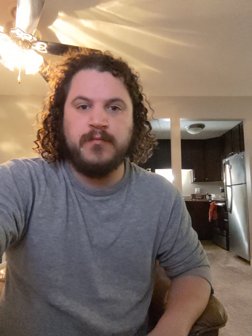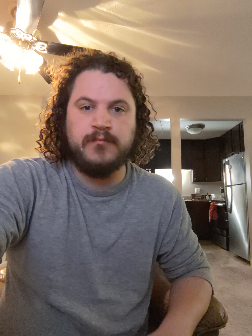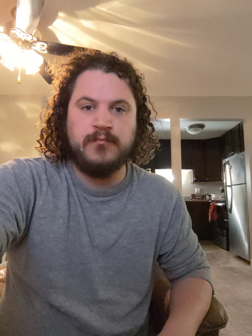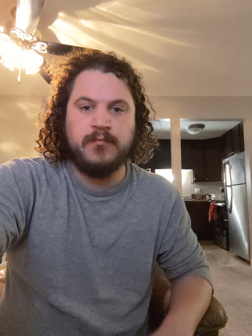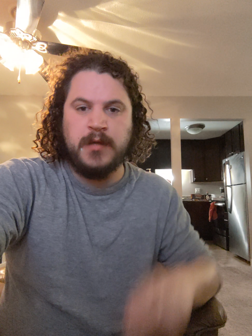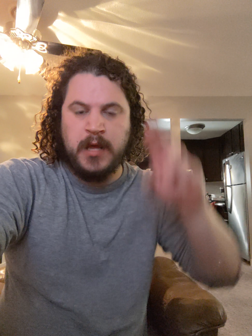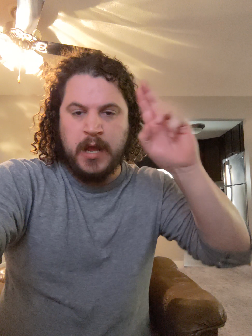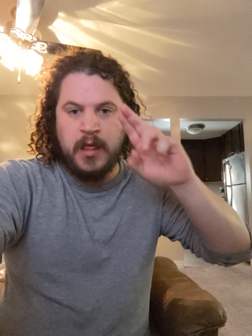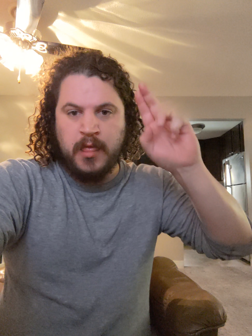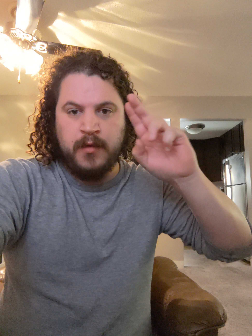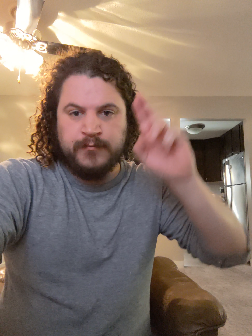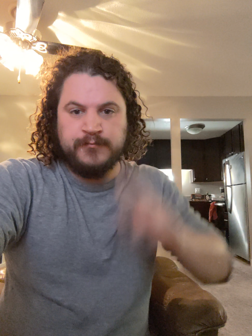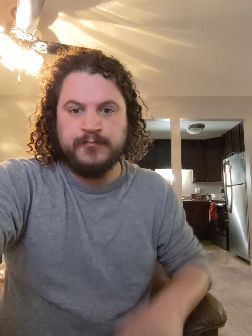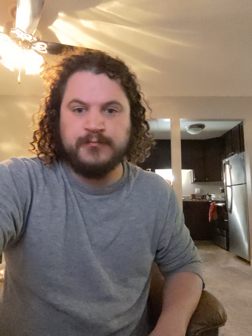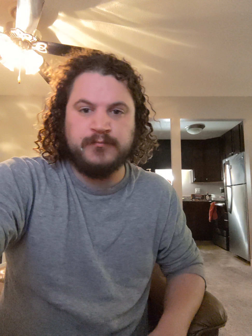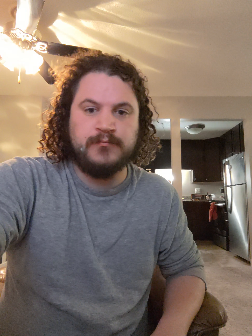uncle